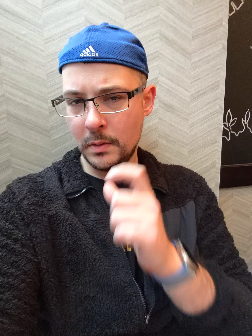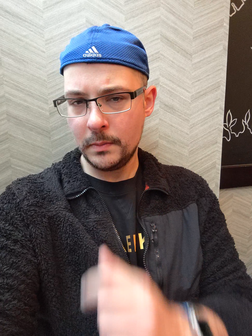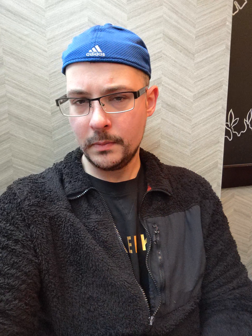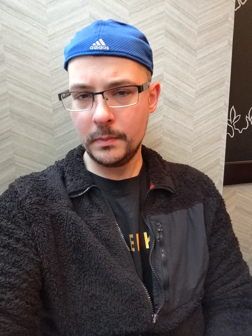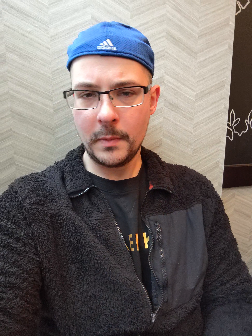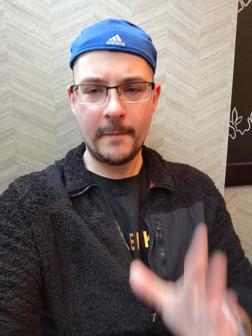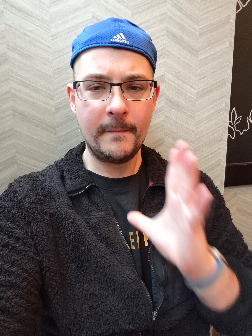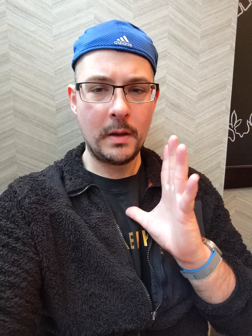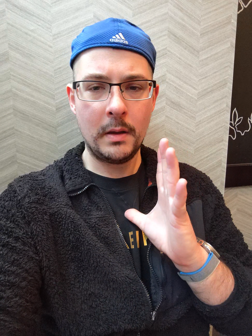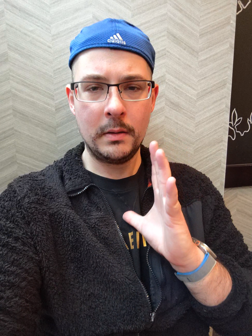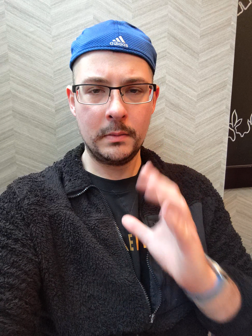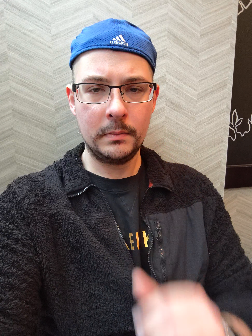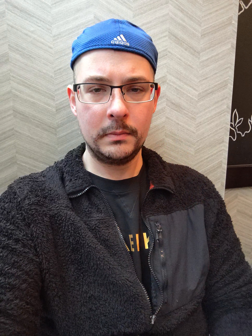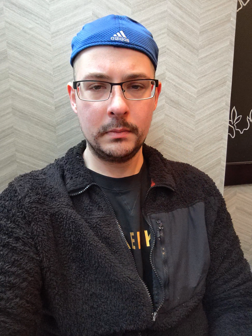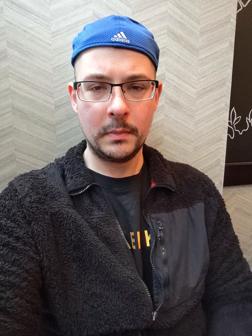fine